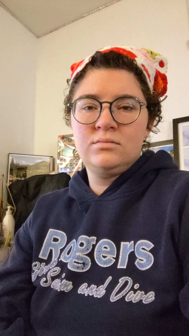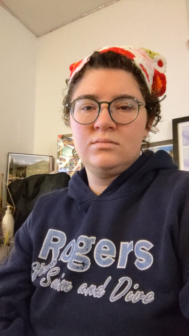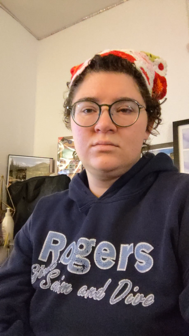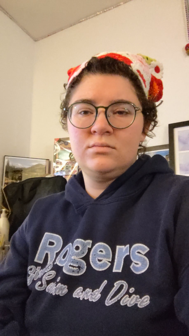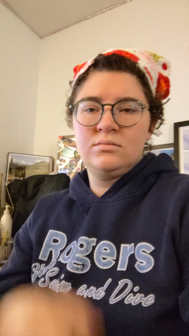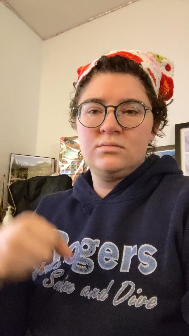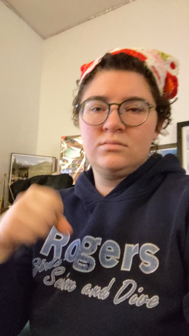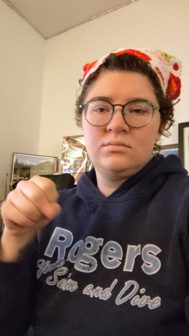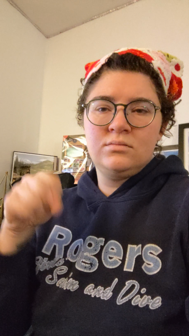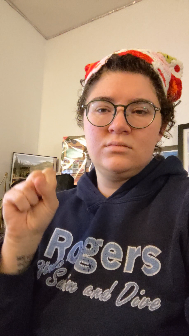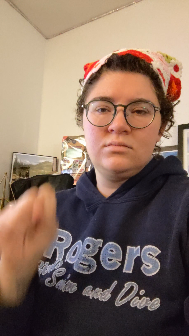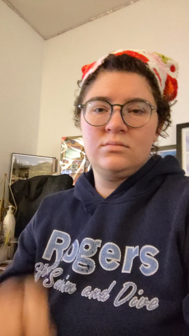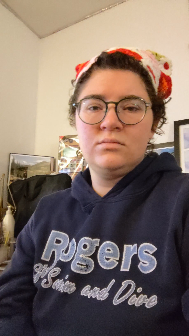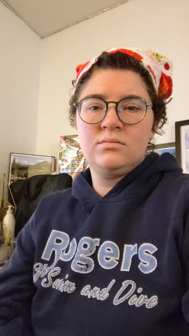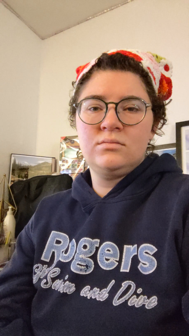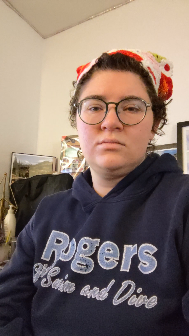motorcycle